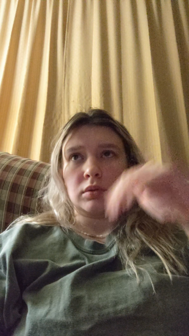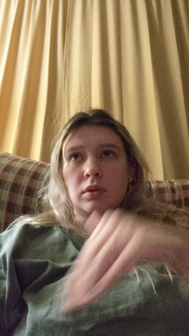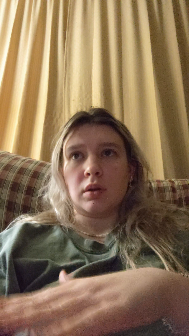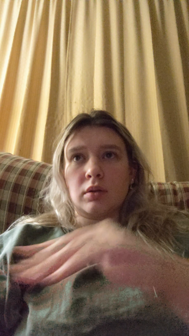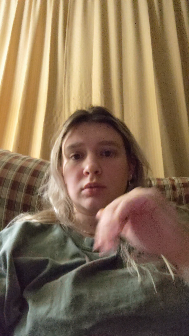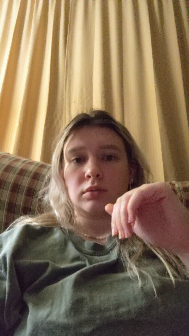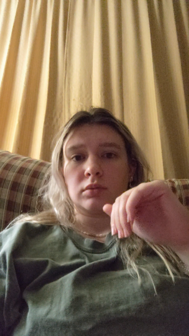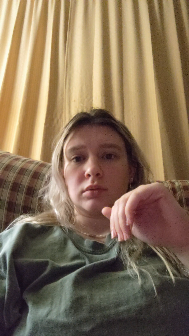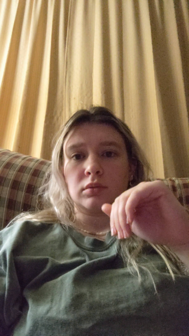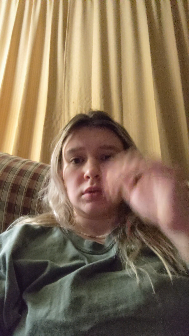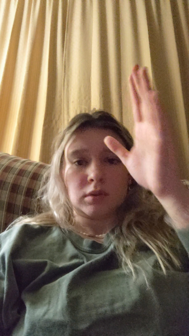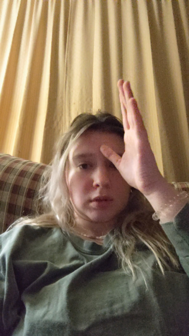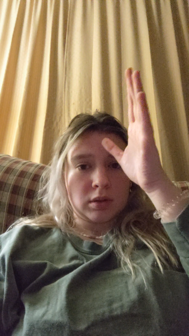daddy